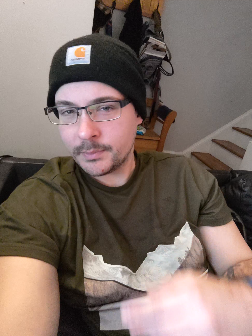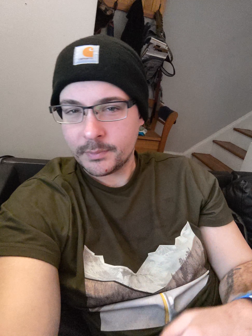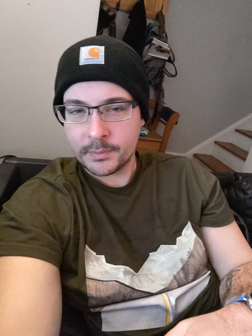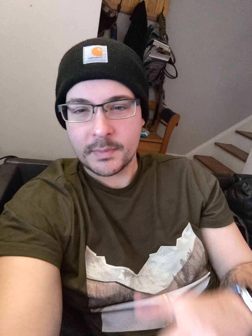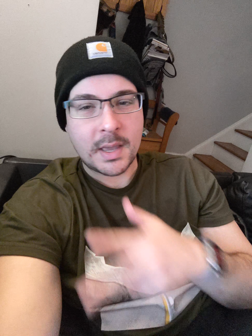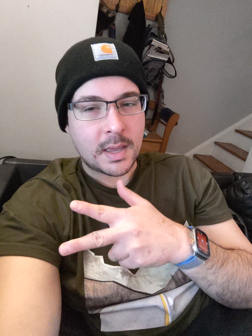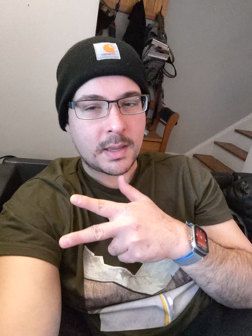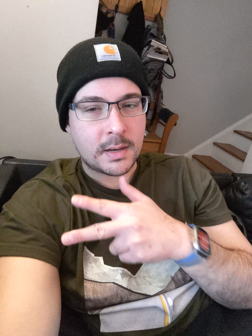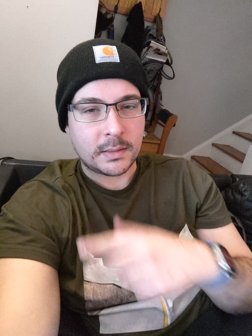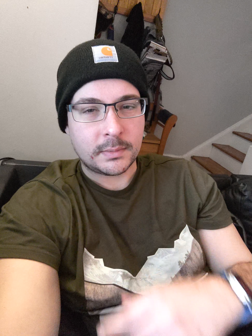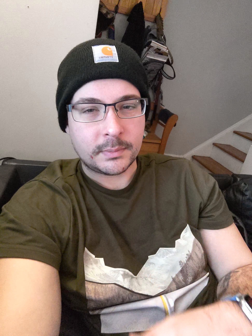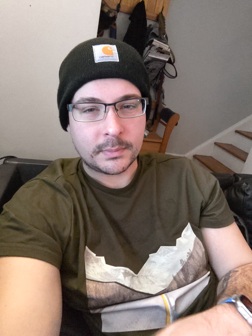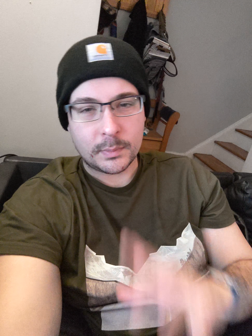hen